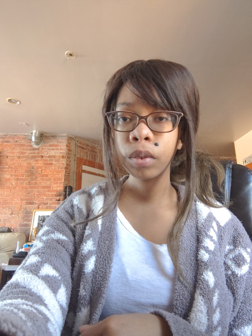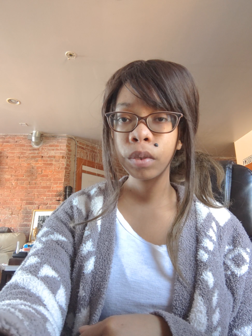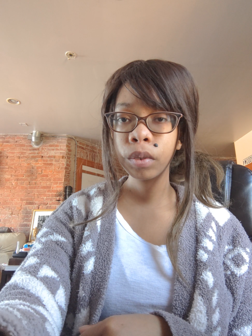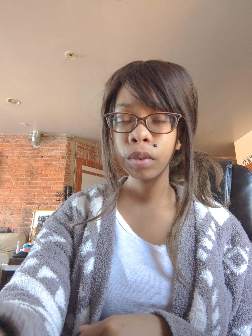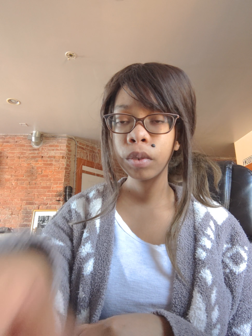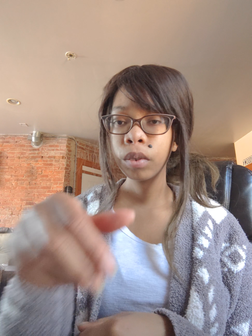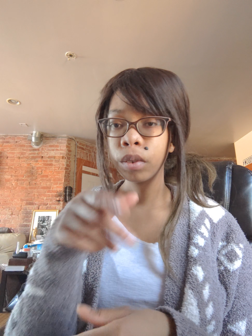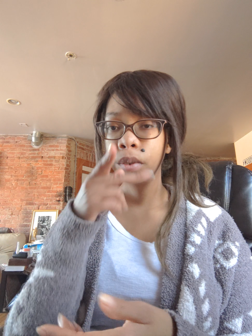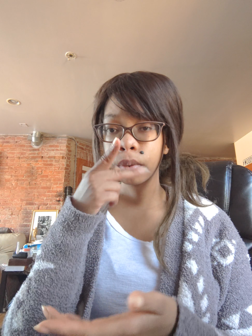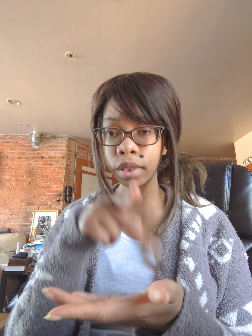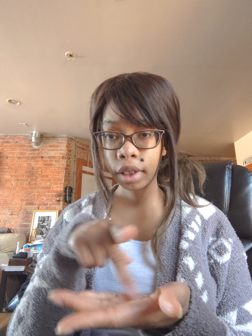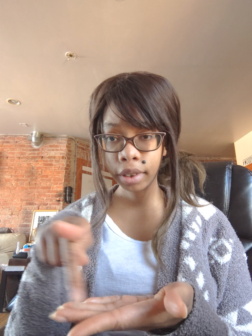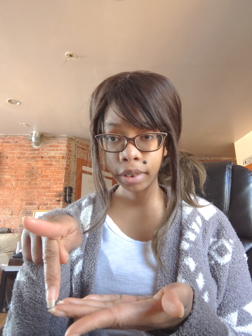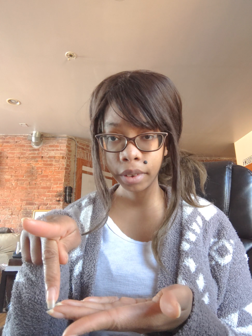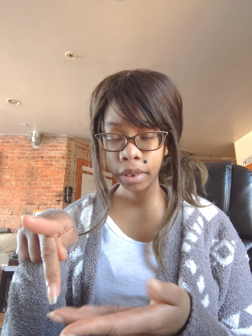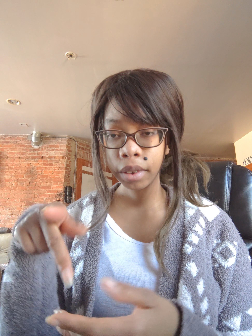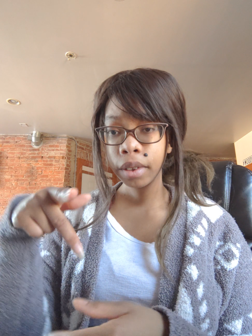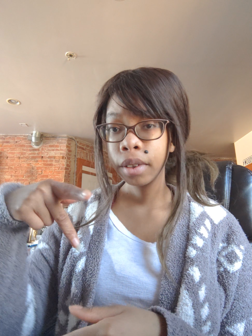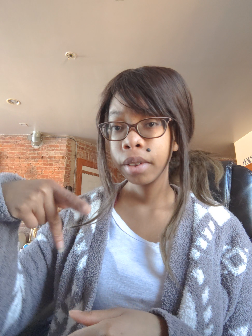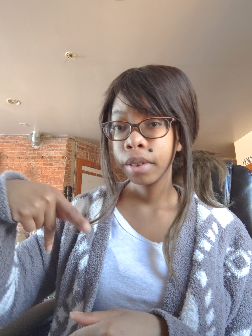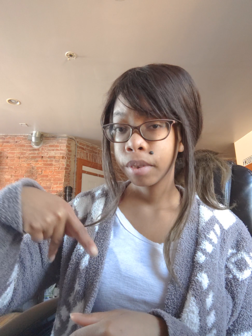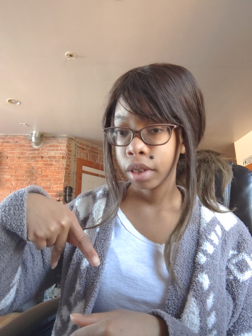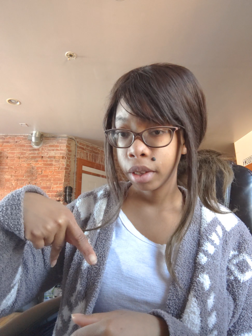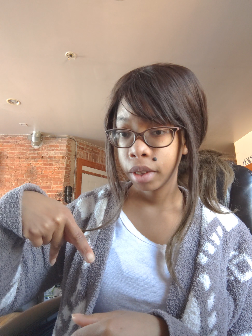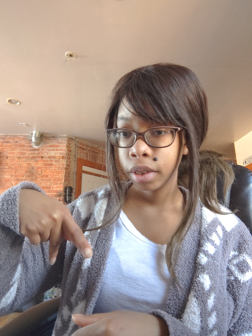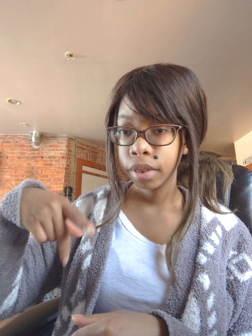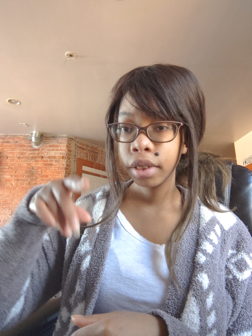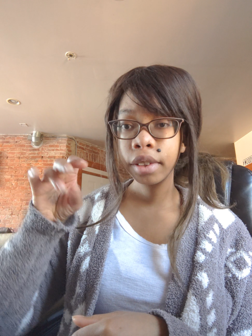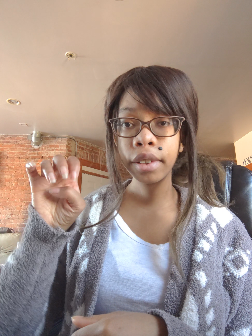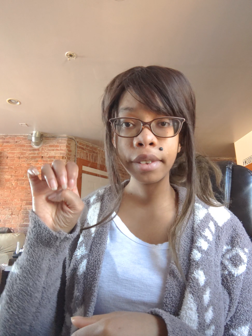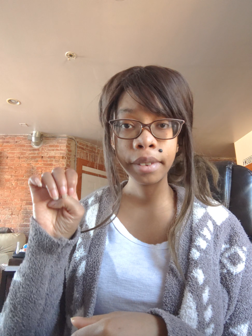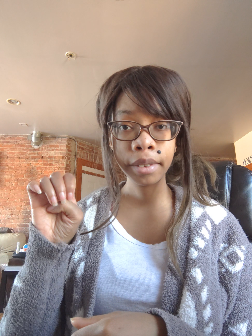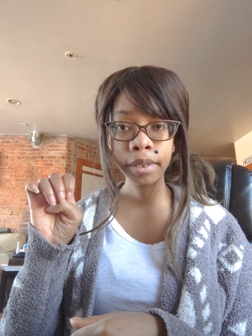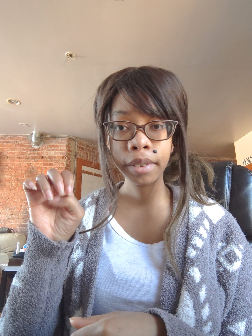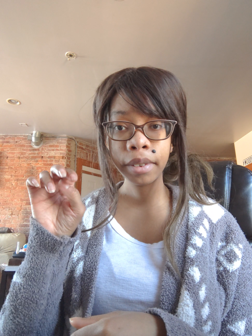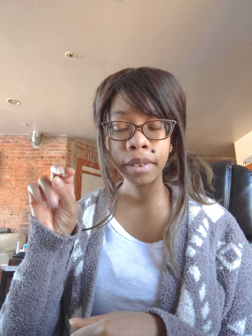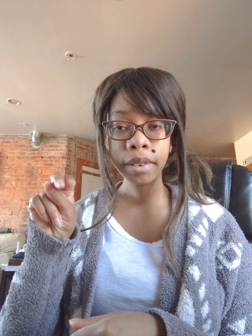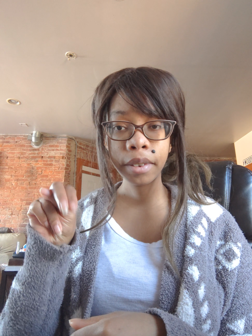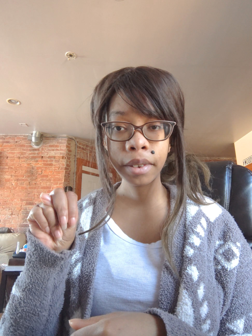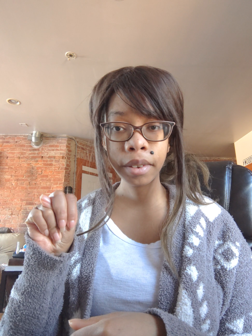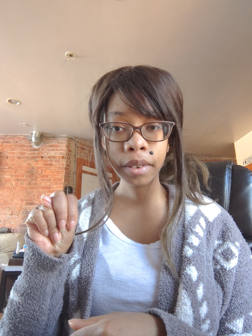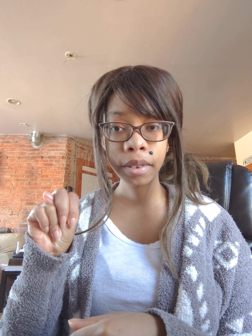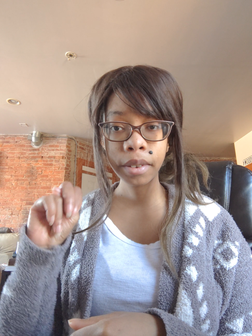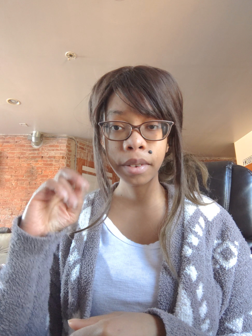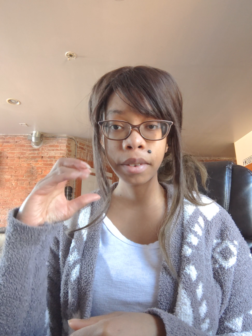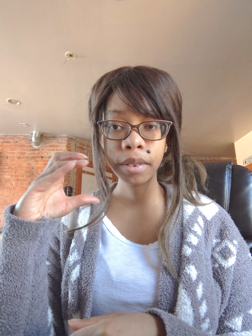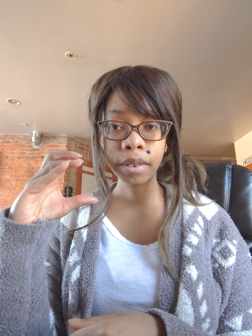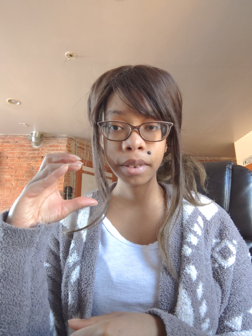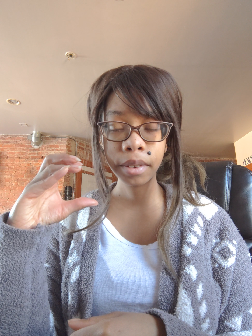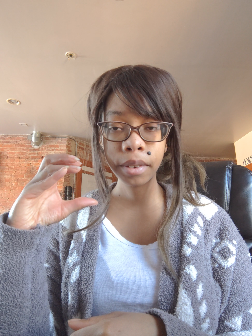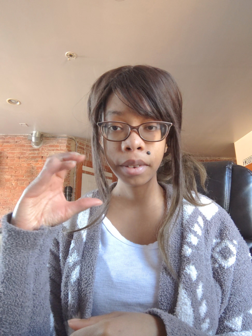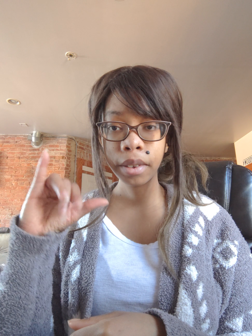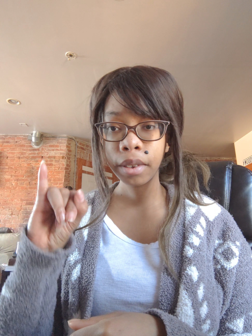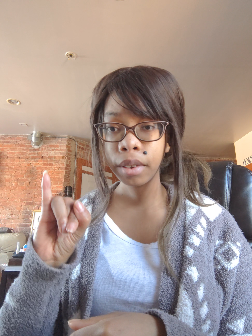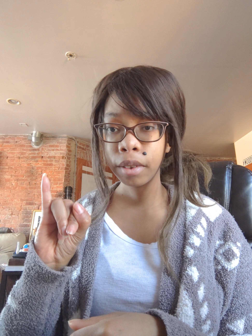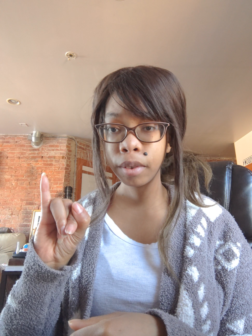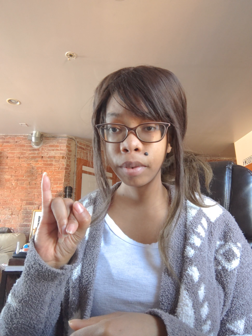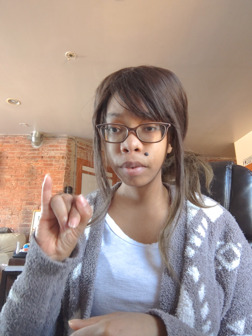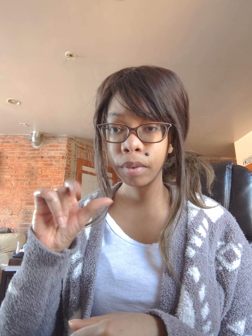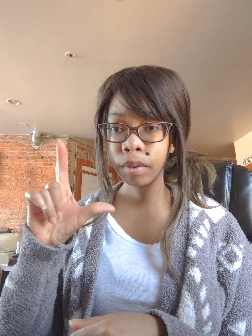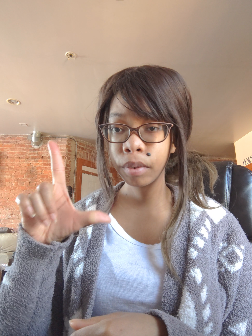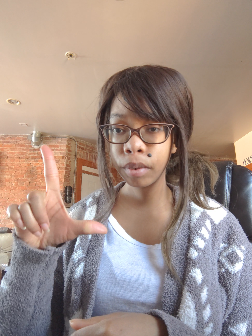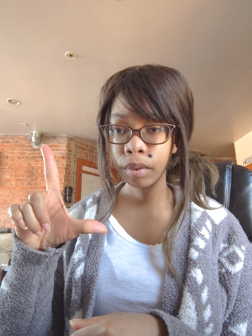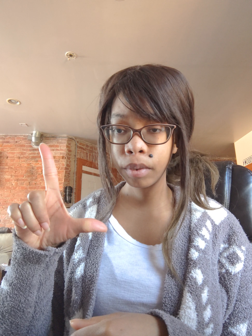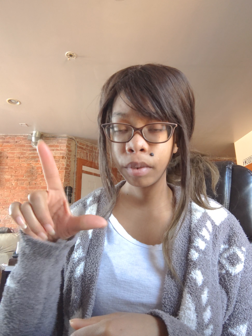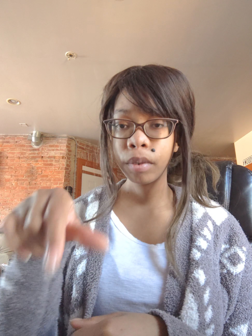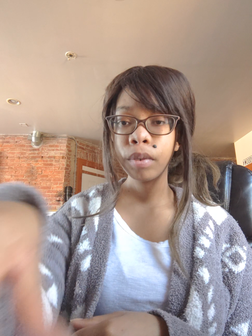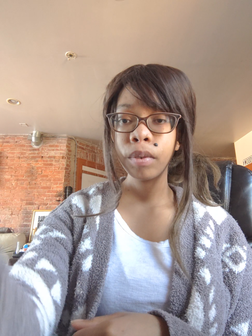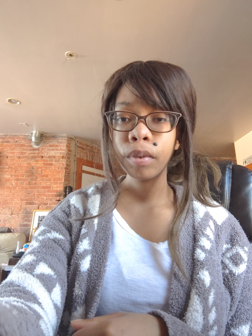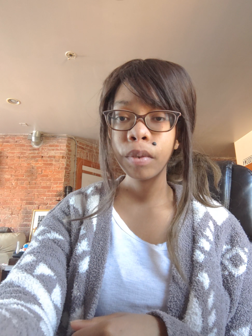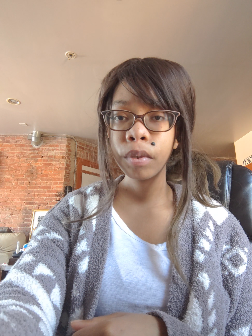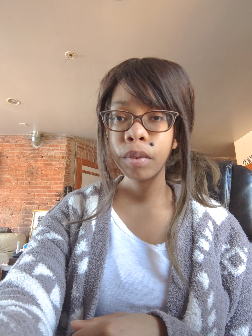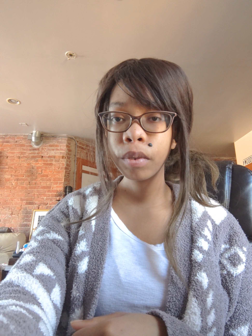pencil